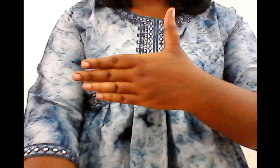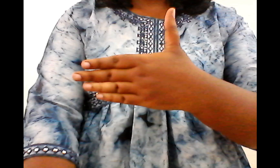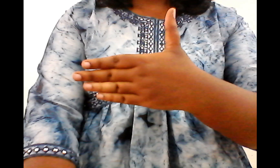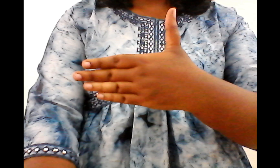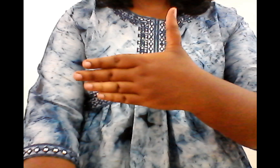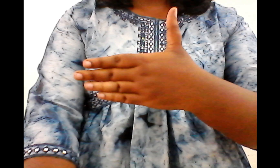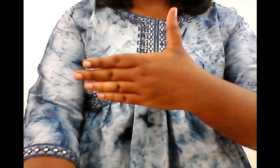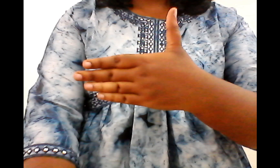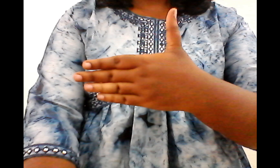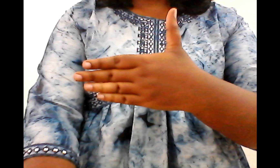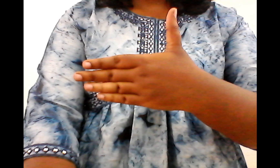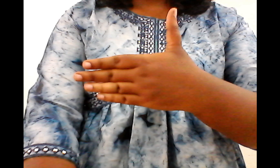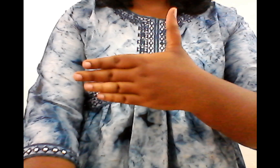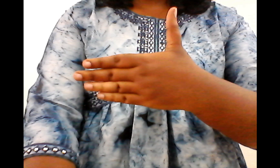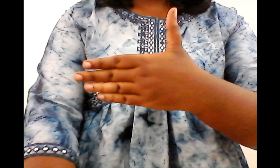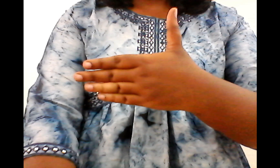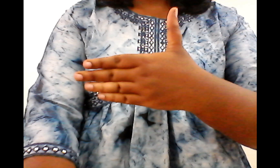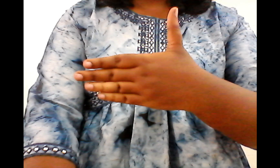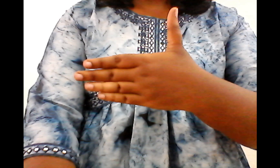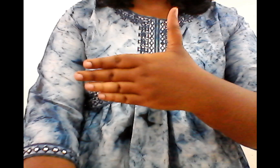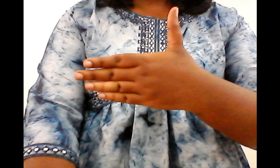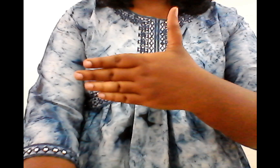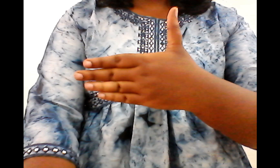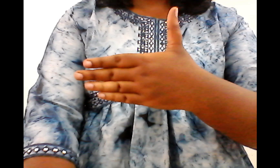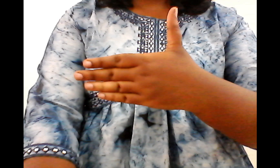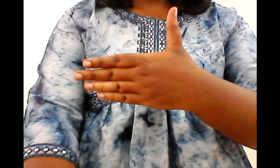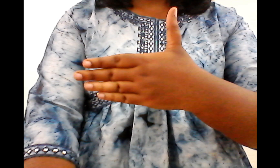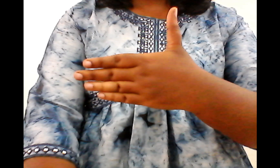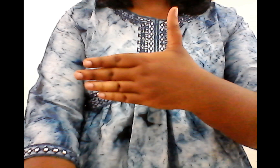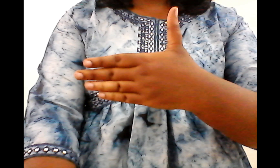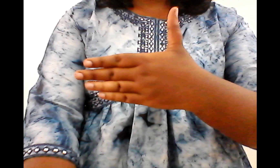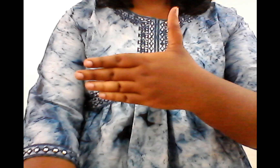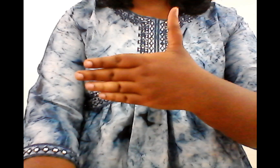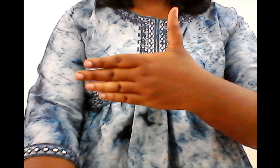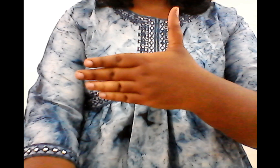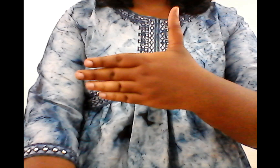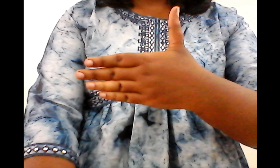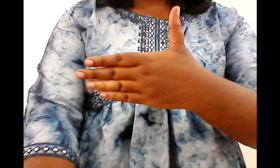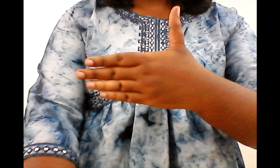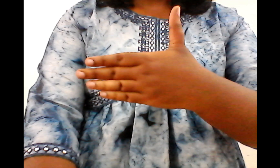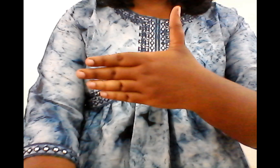ആ